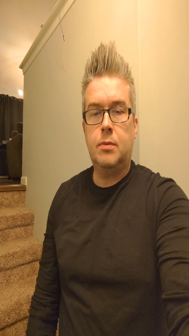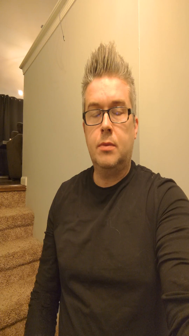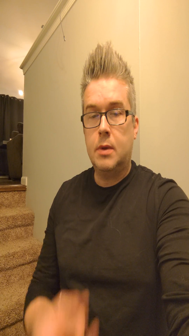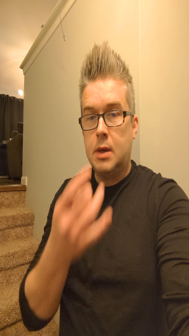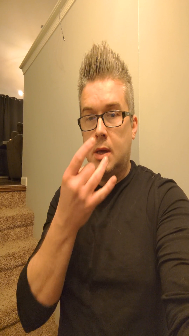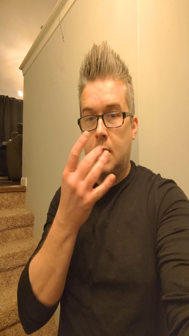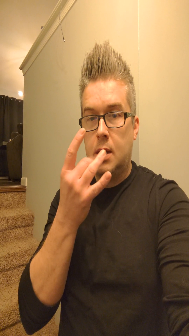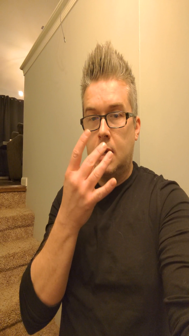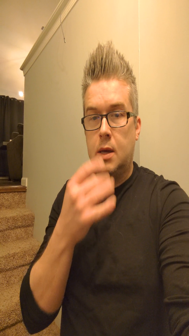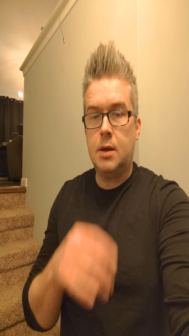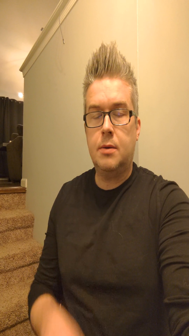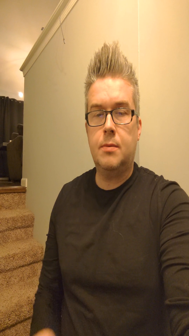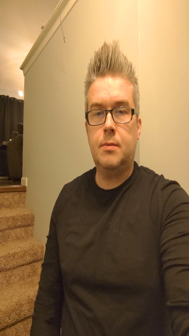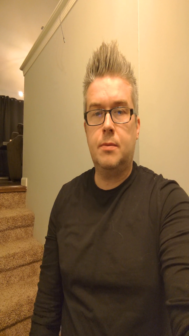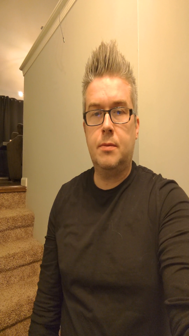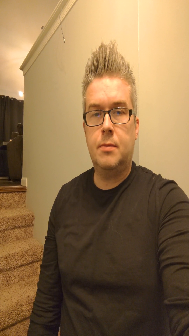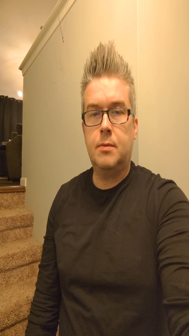snack